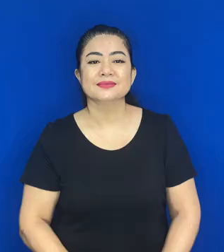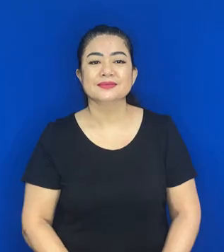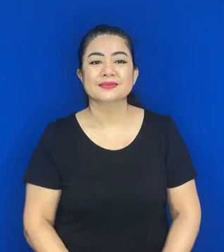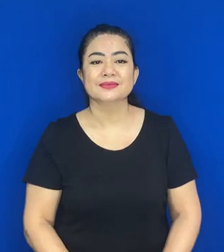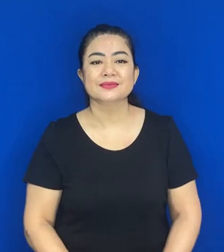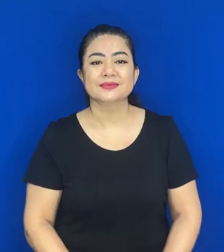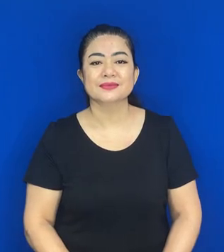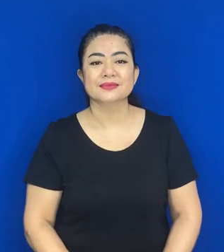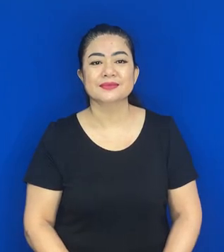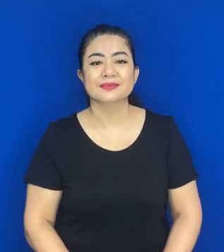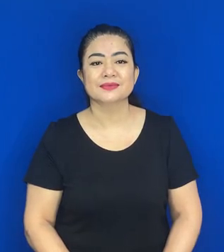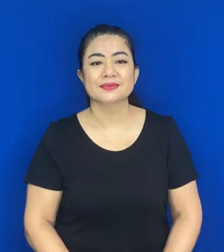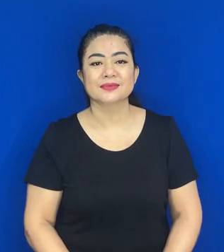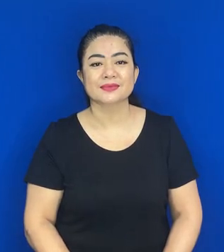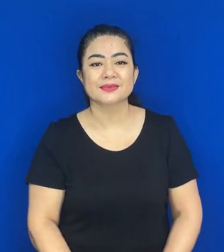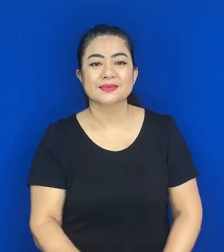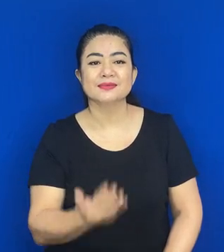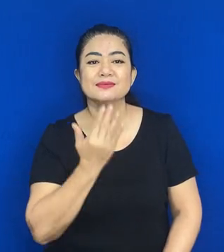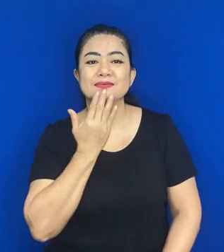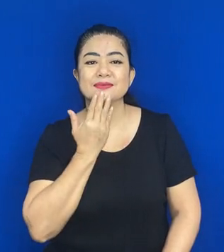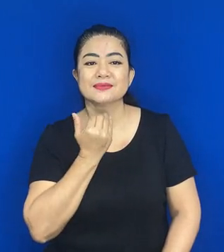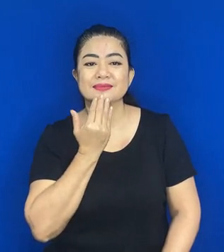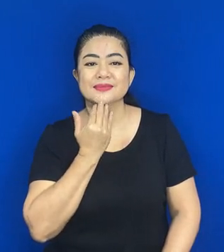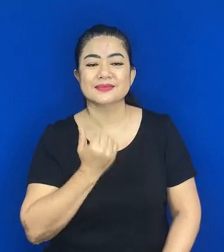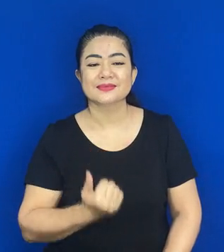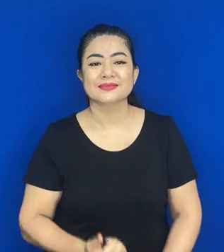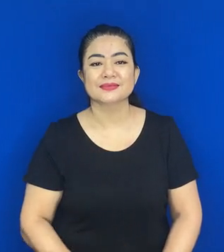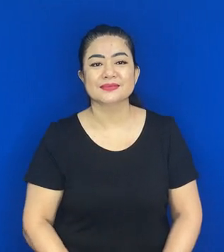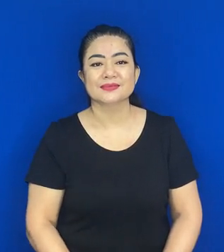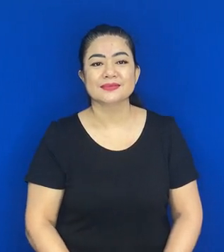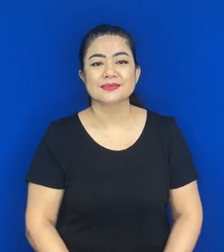sugar